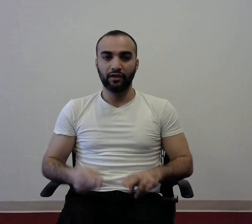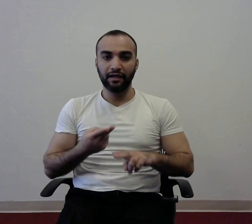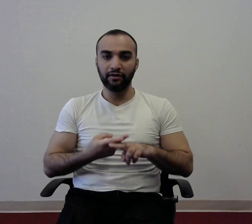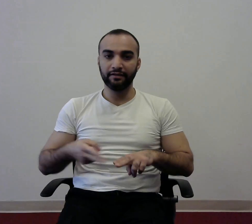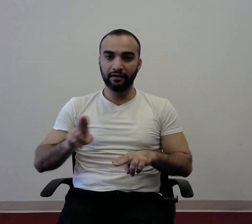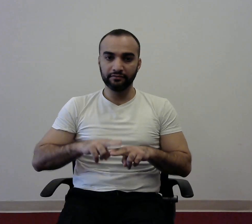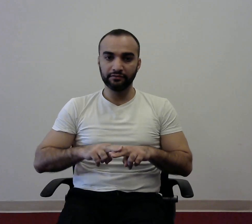bu